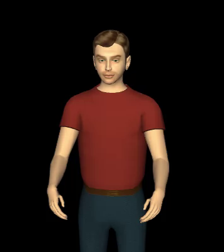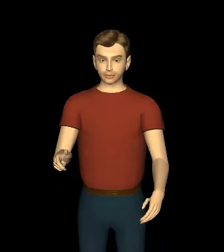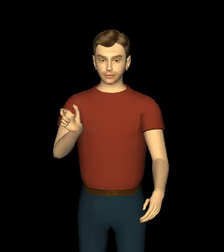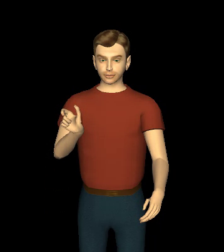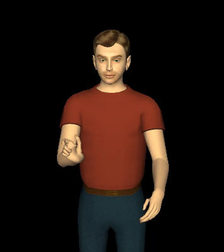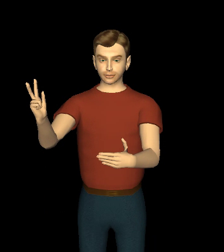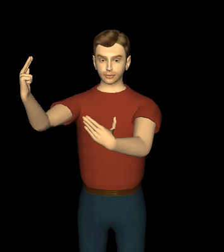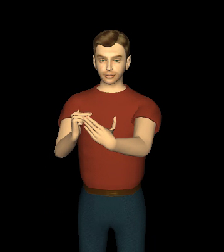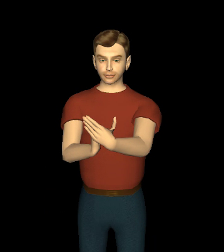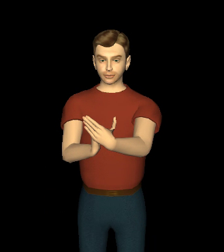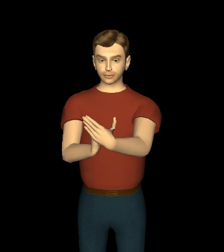فنان